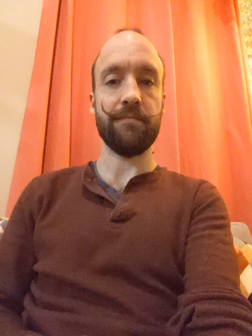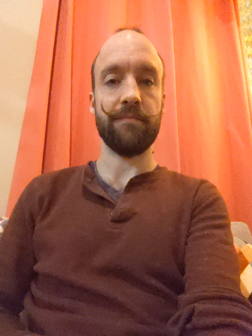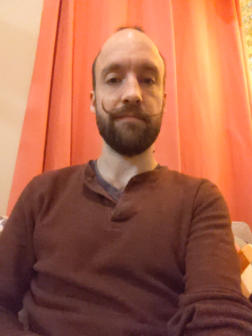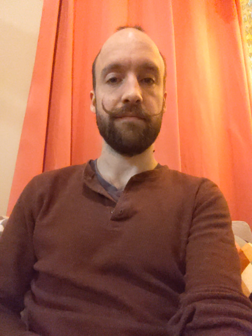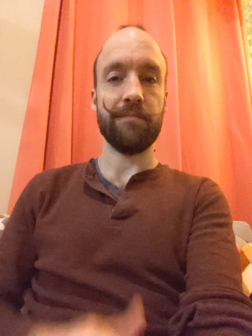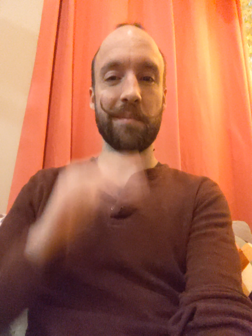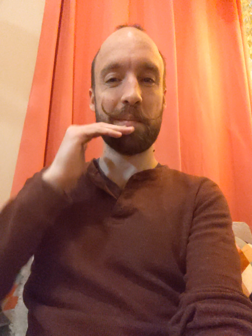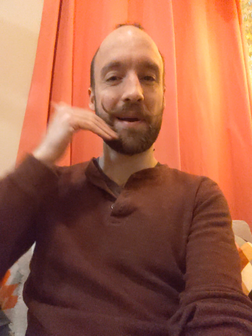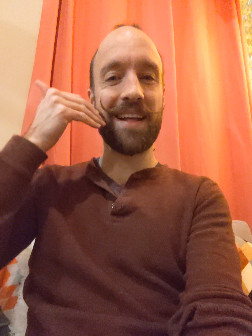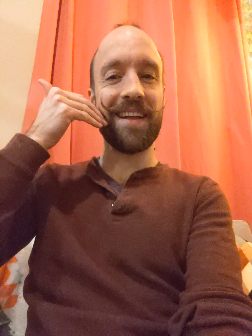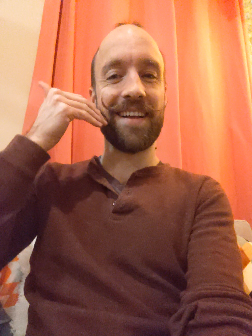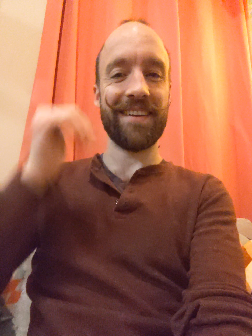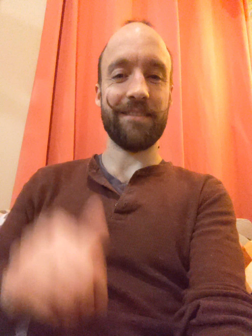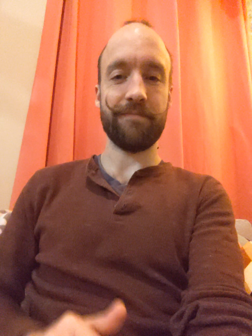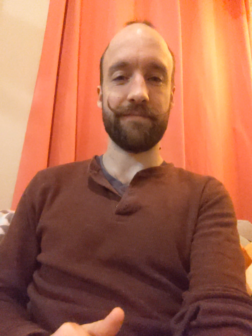smile